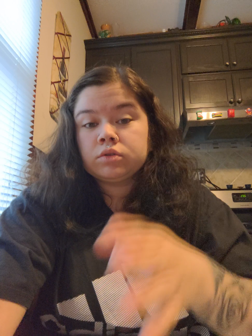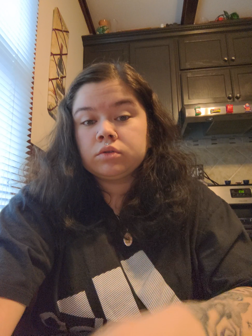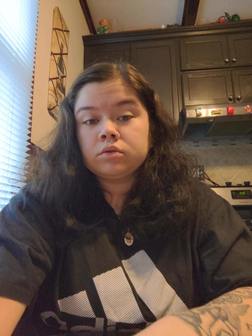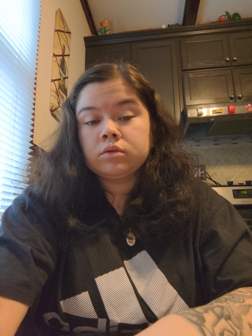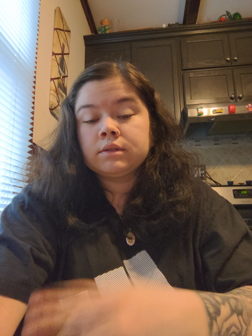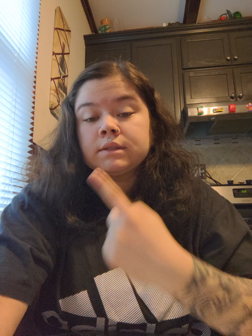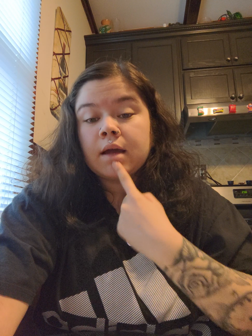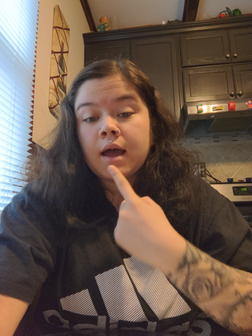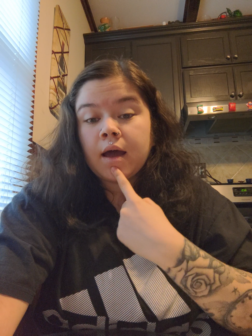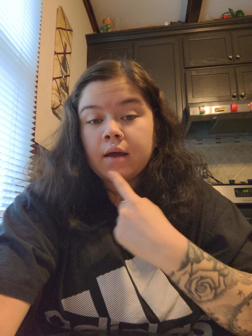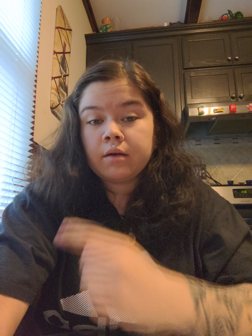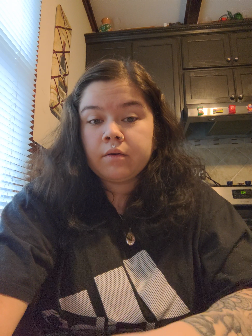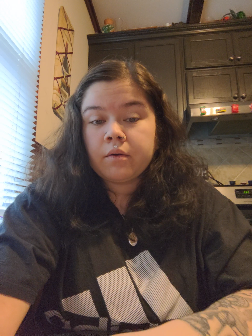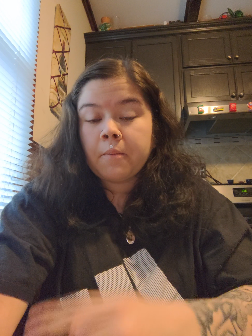say